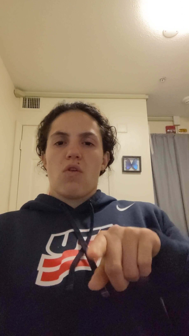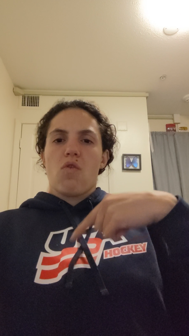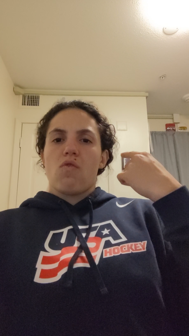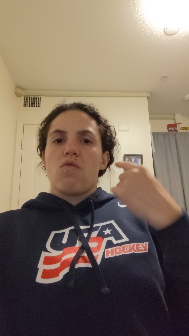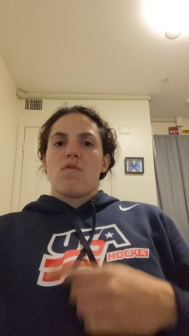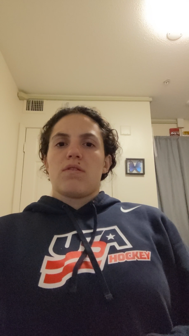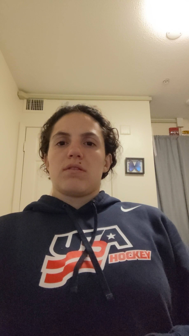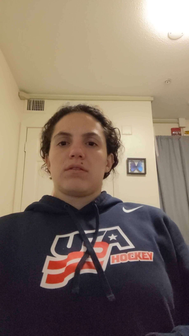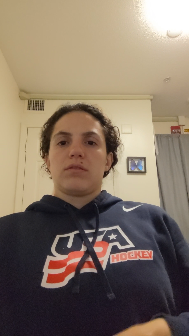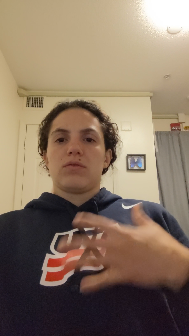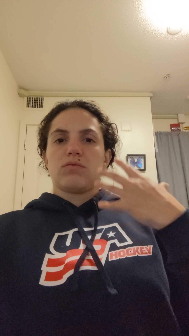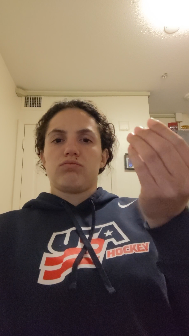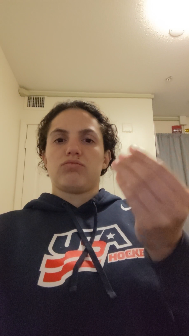got to